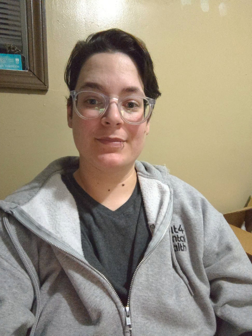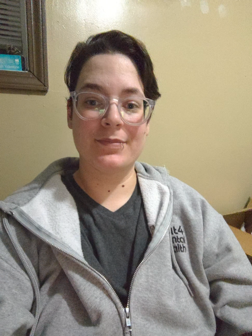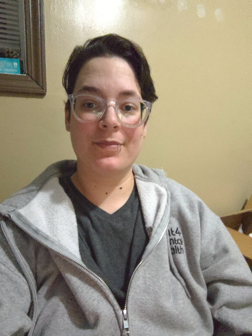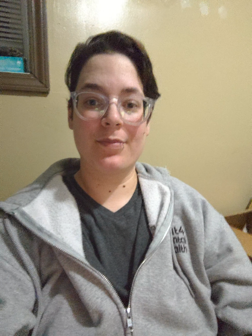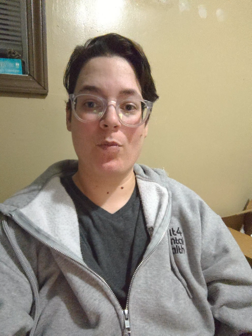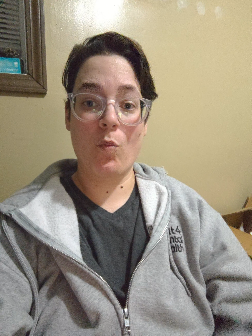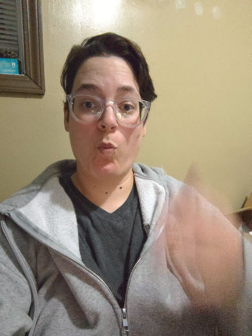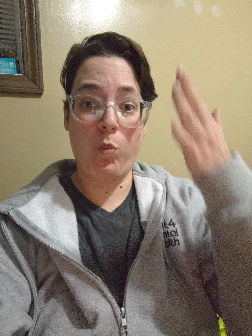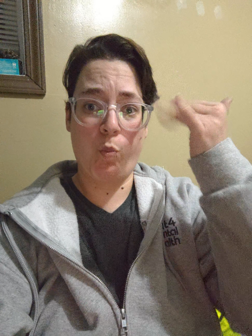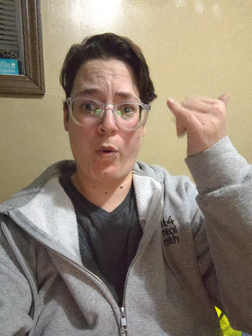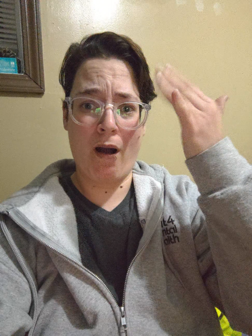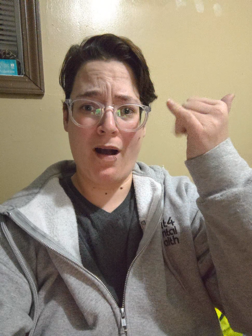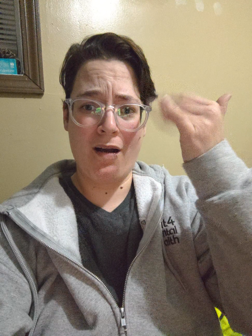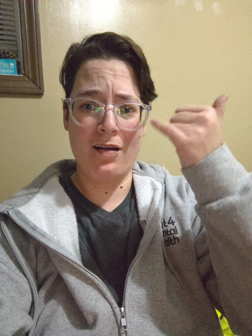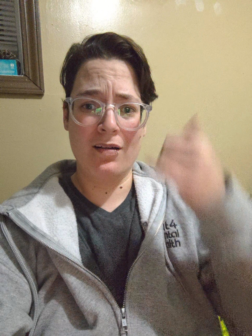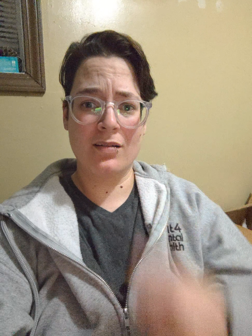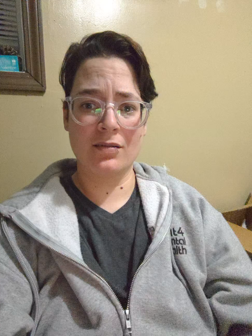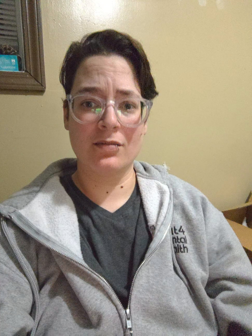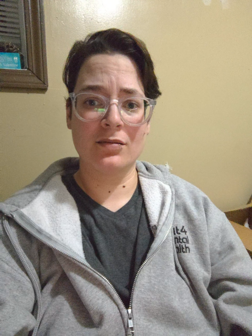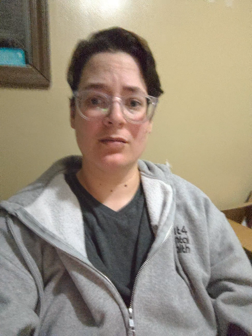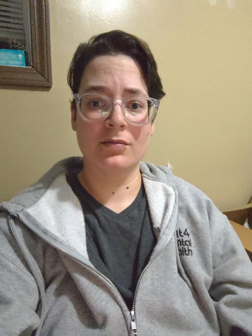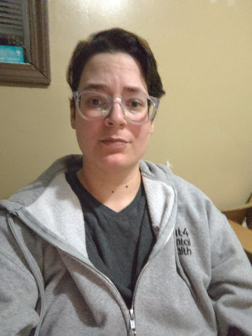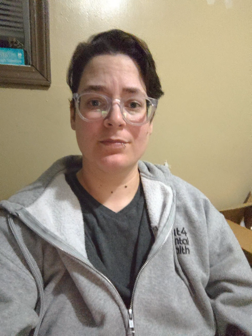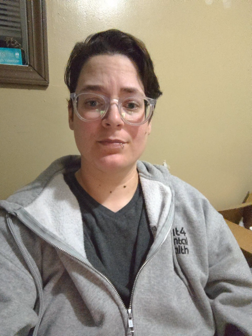why